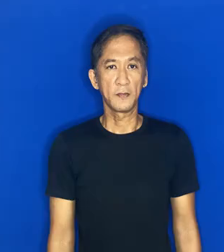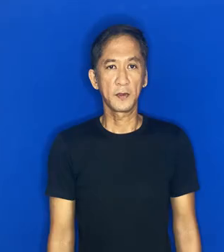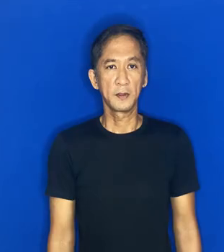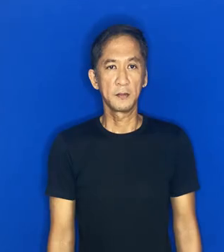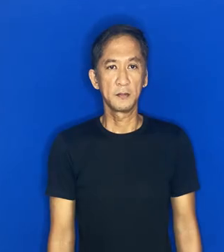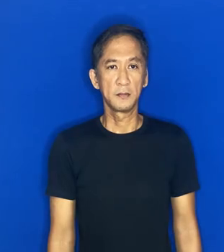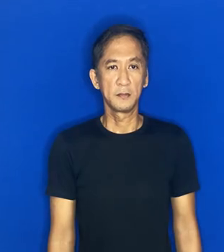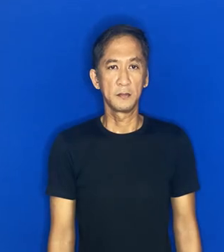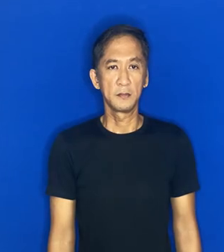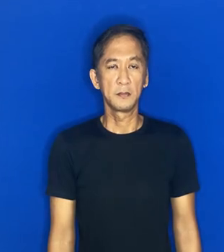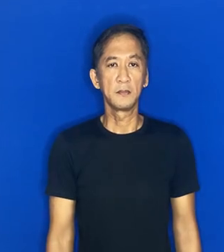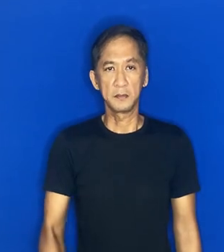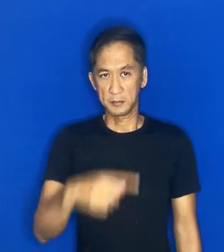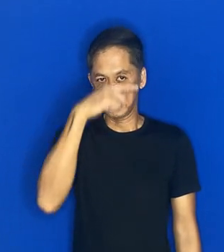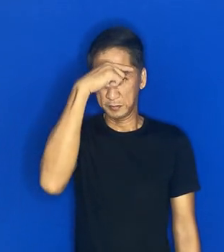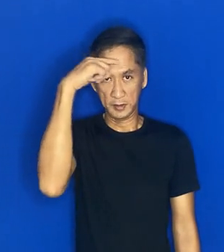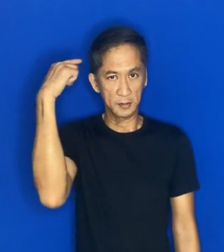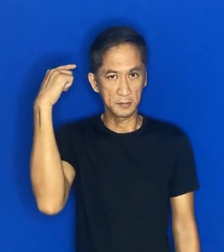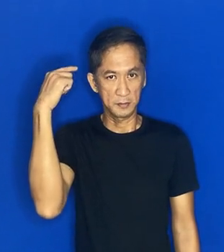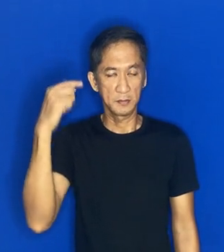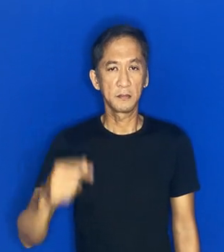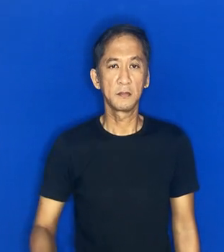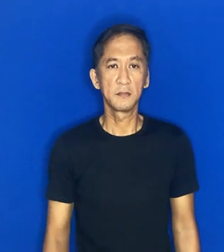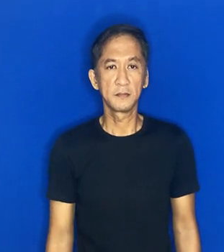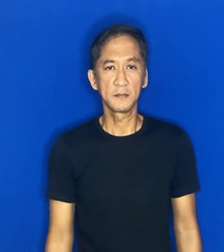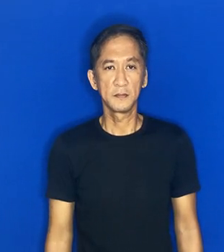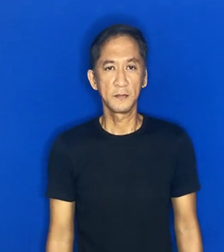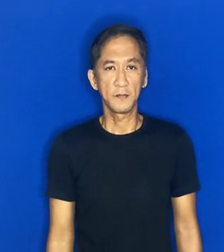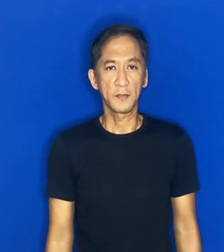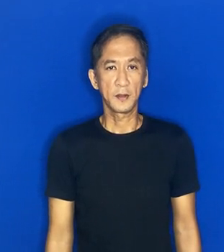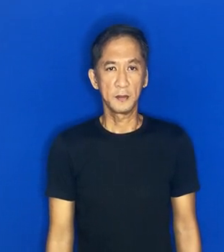black